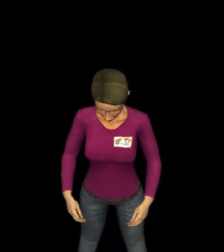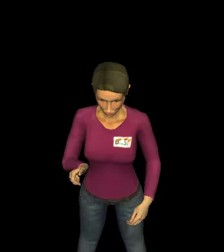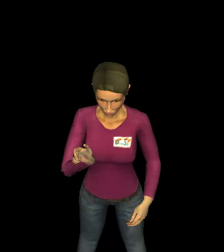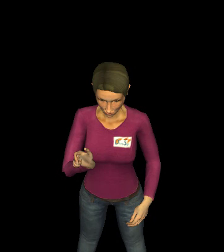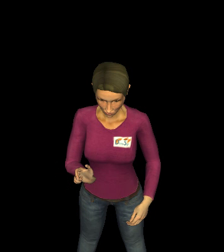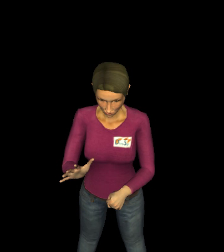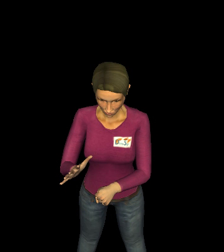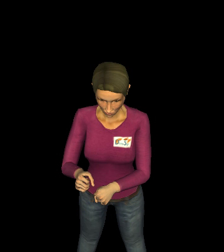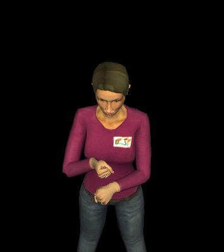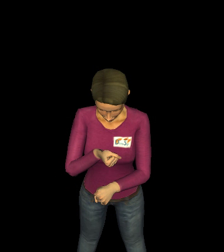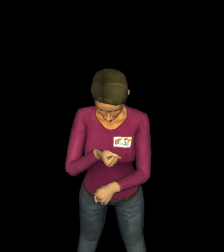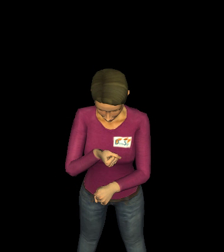فائز